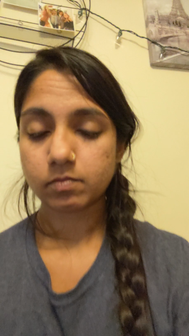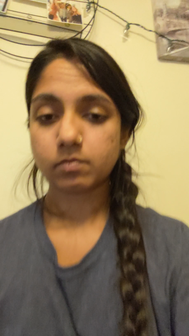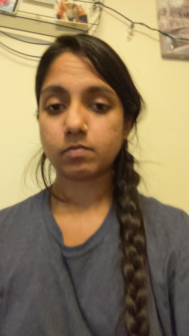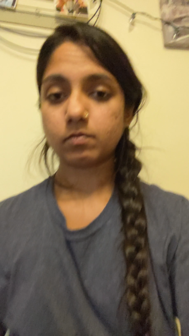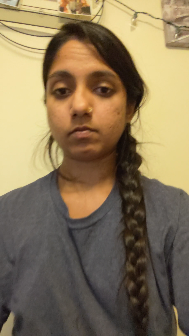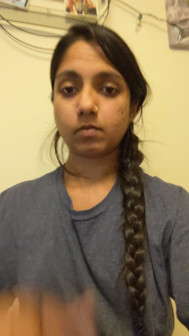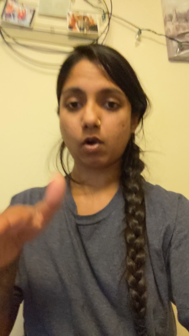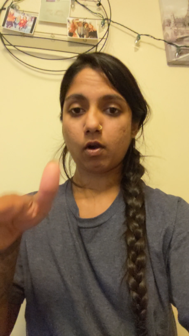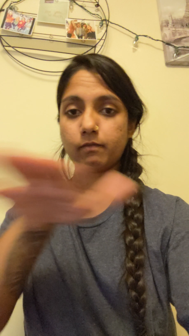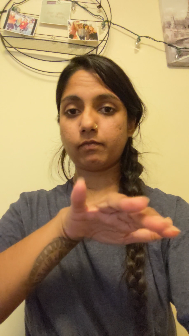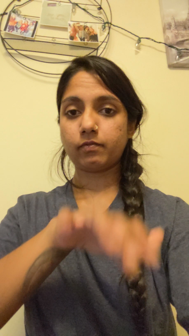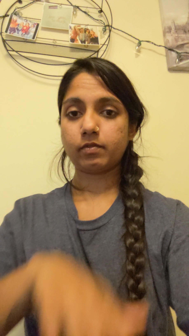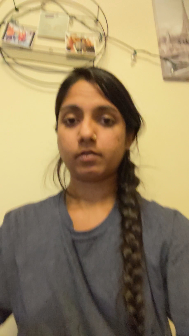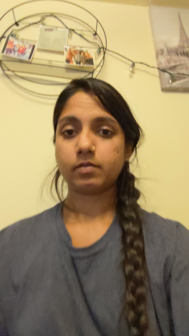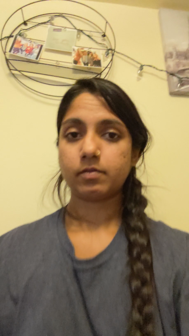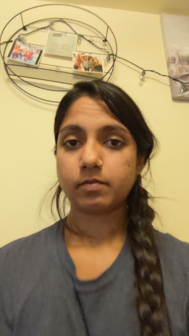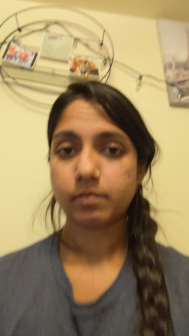cover